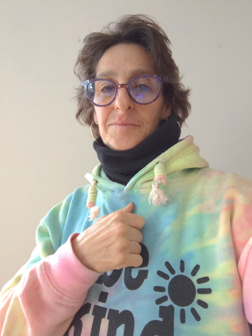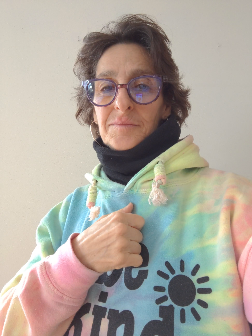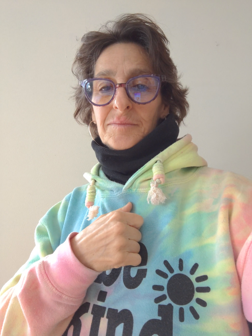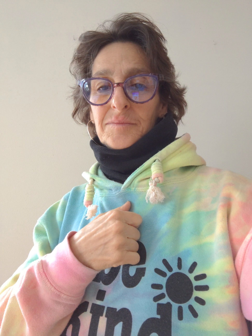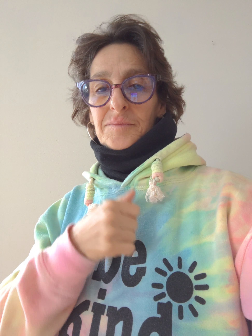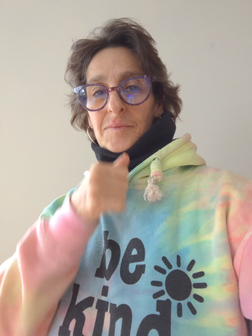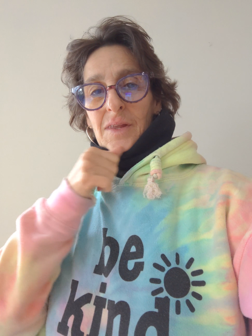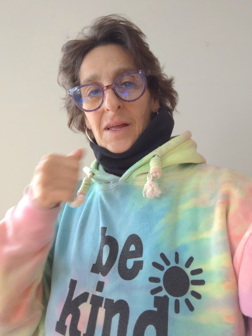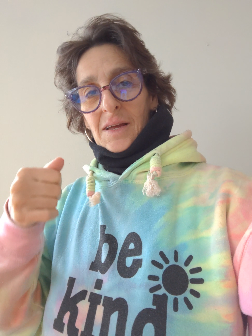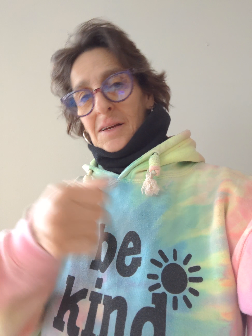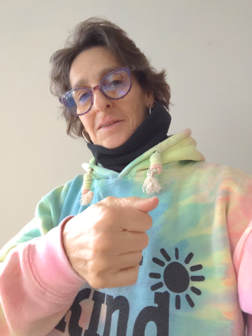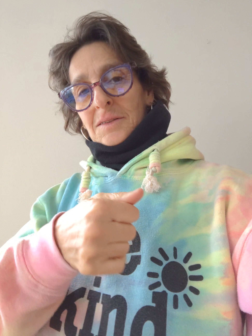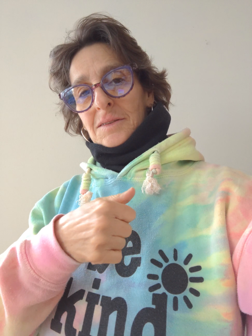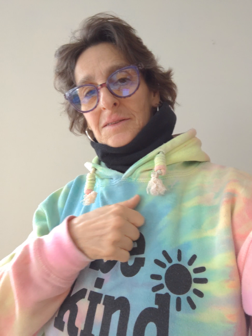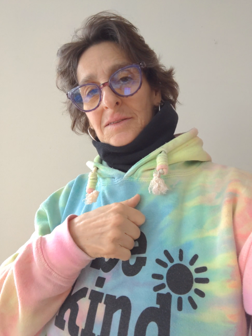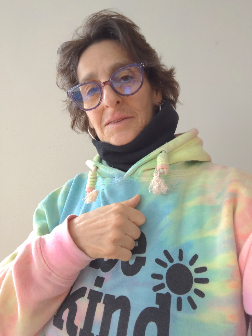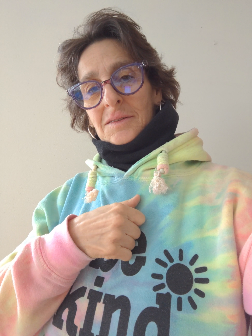hide